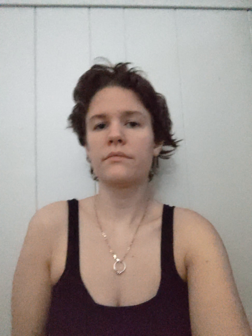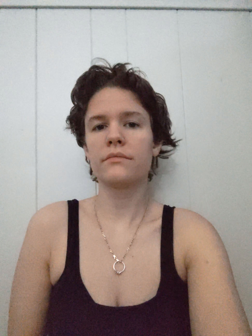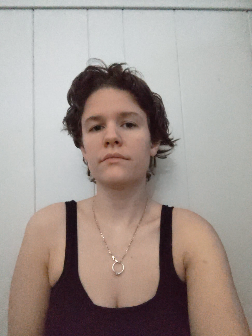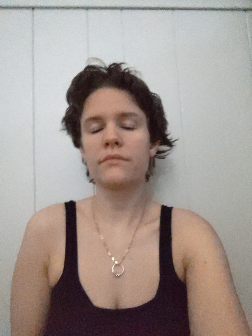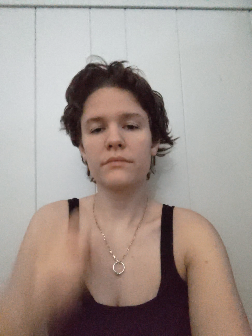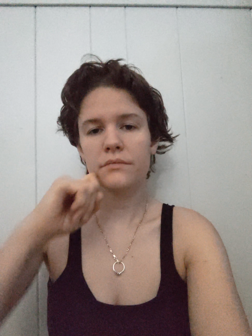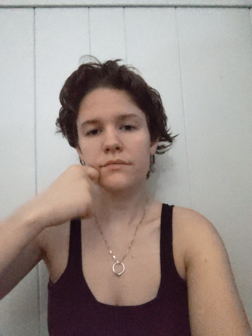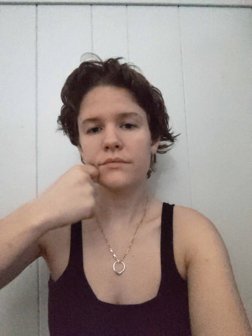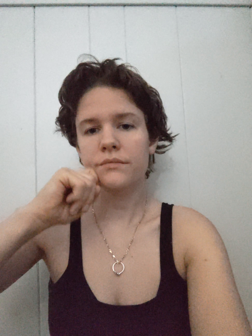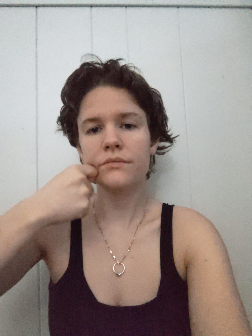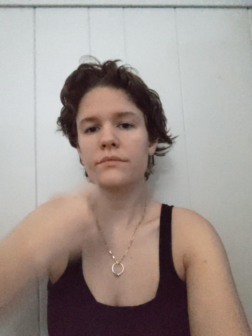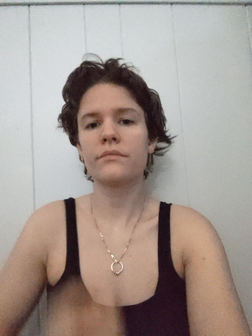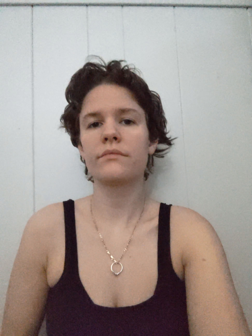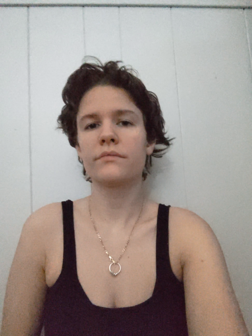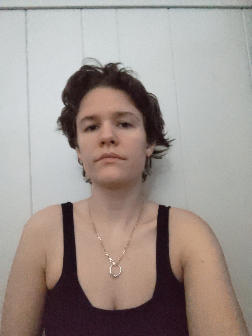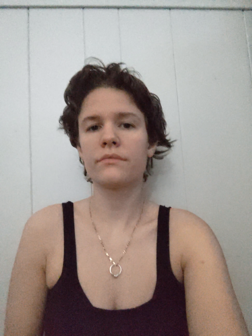apple